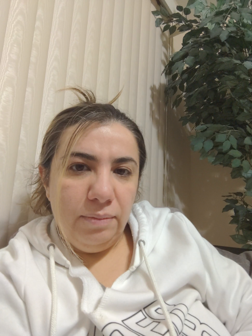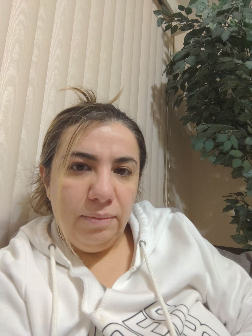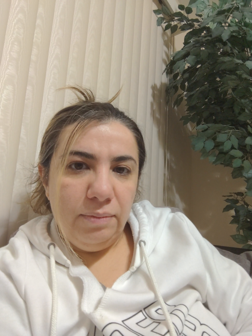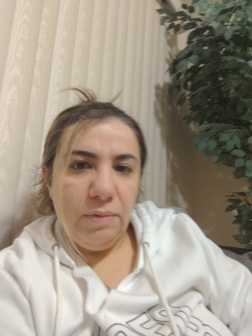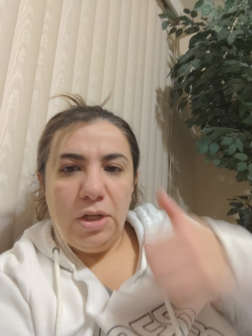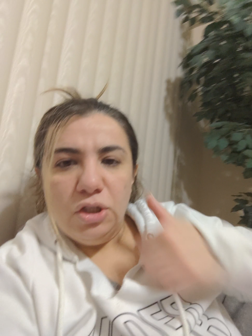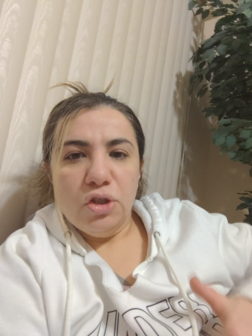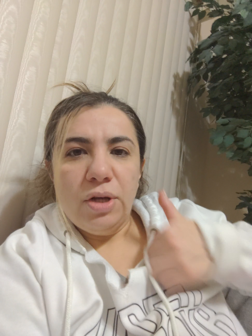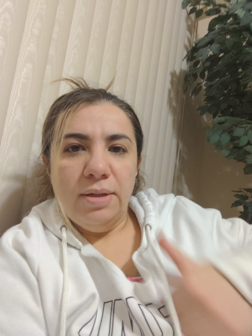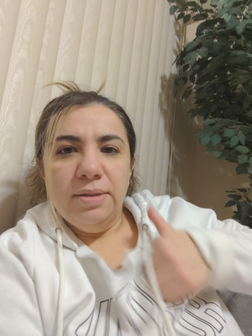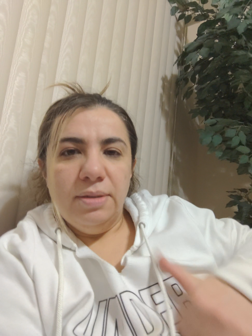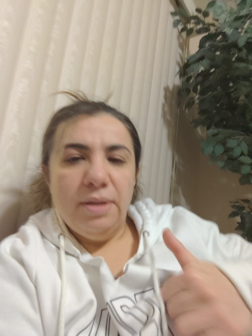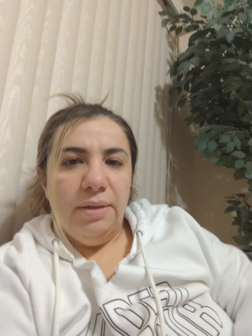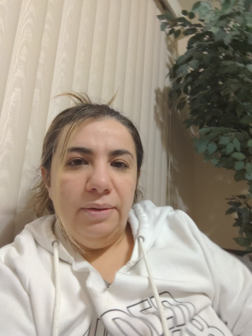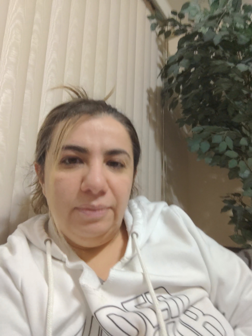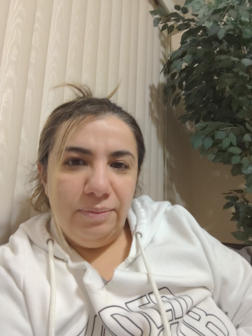bath